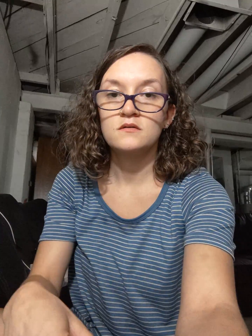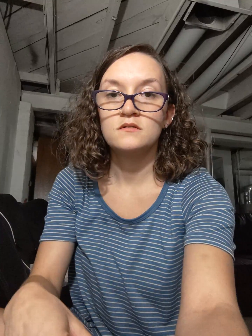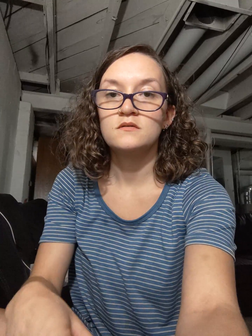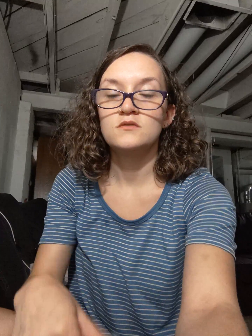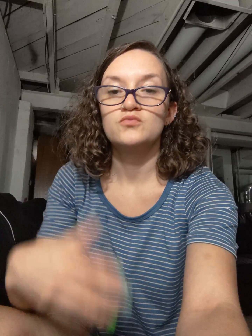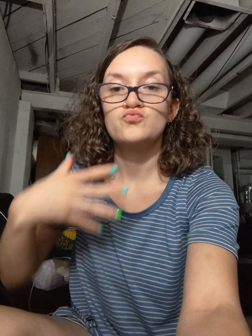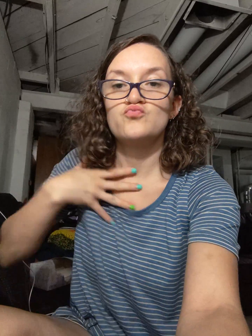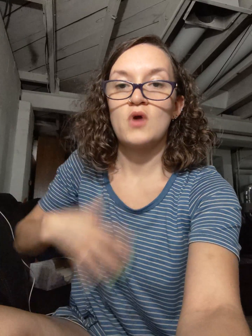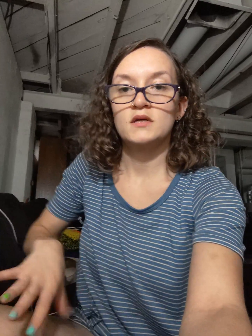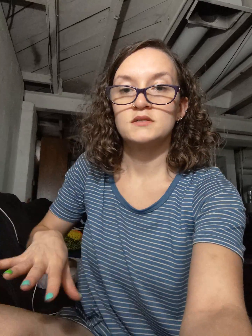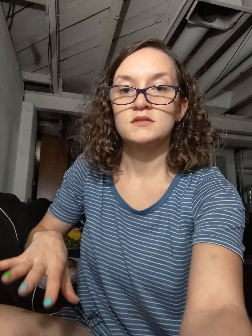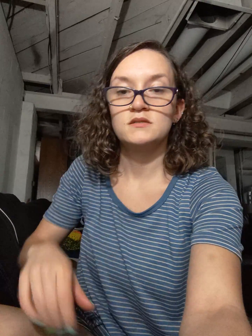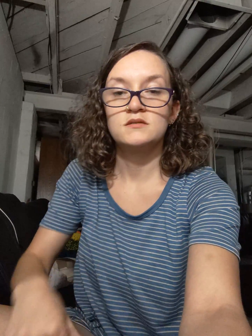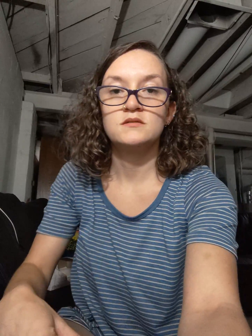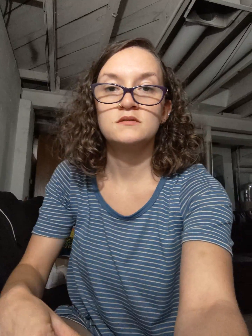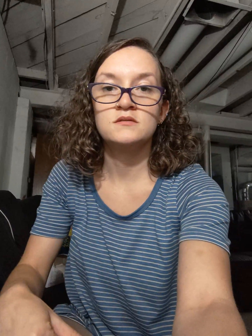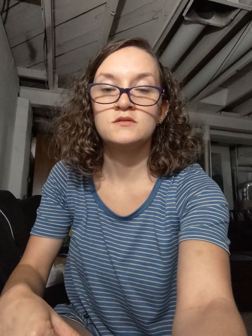dress